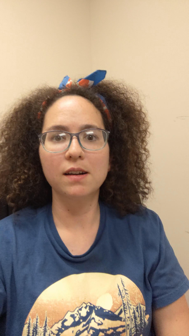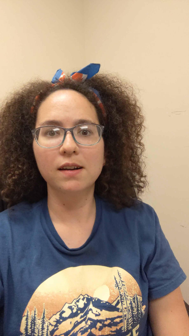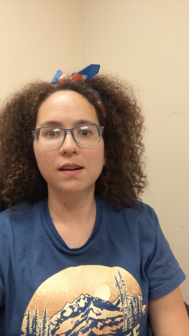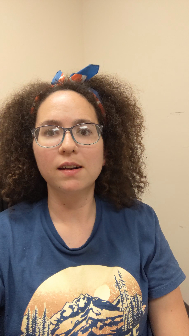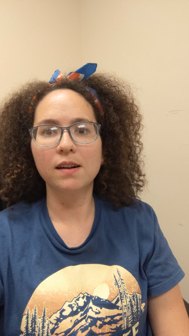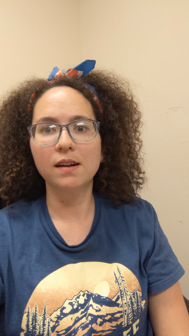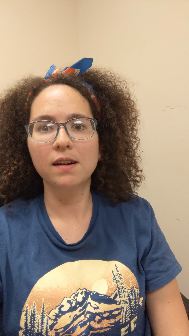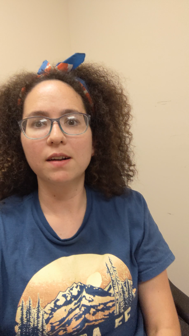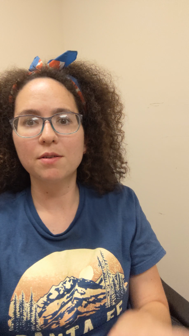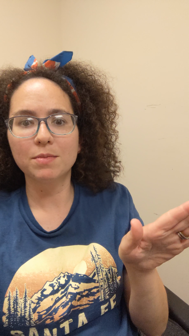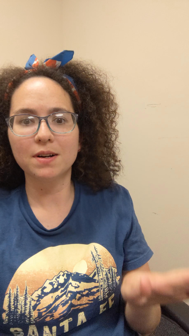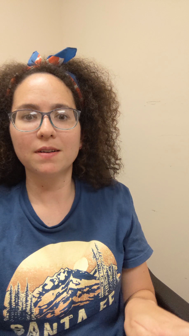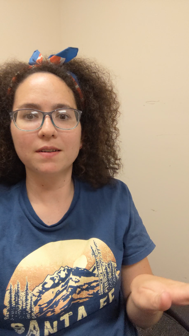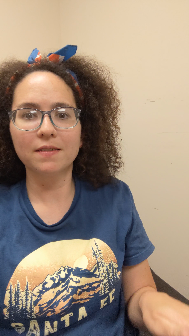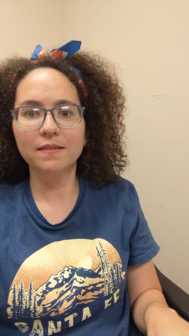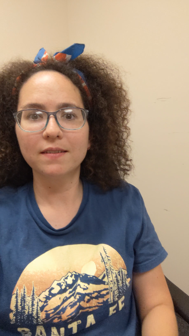penguin